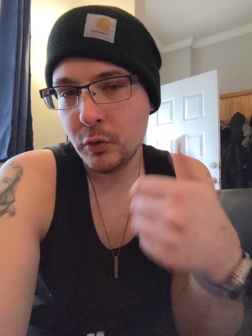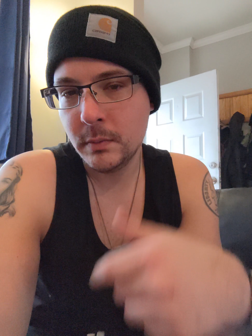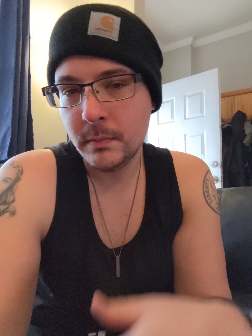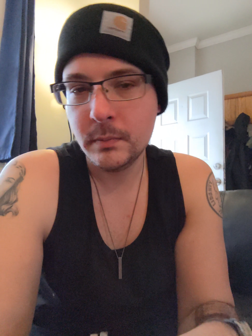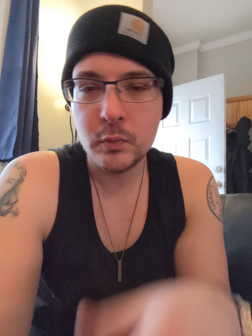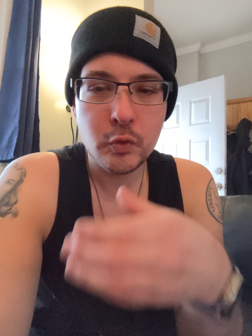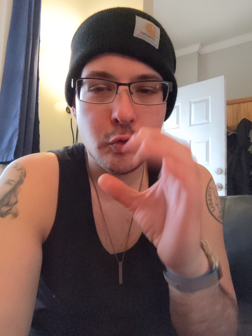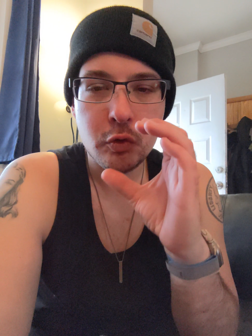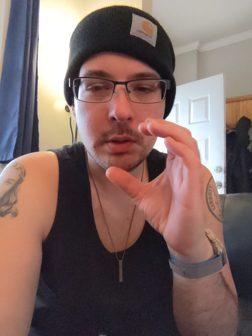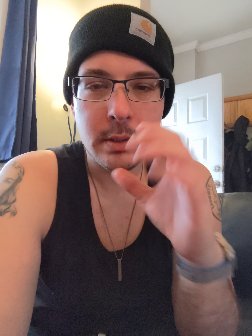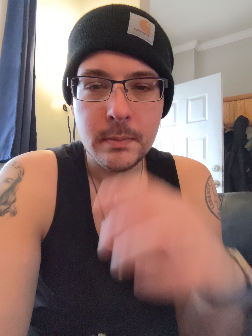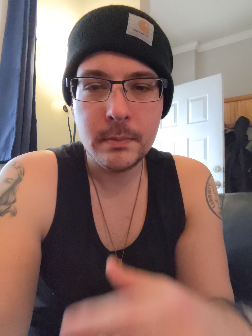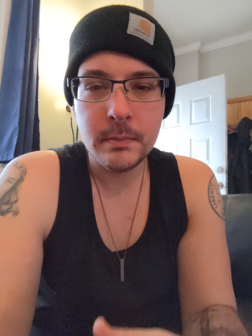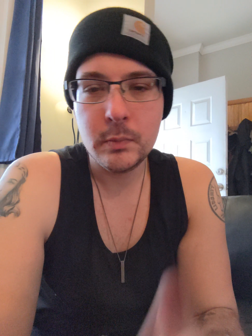drink